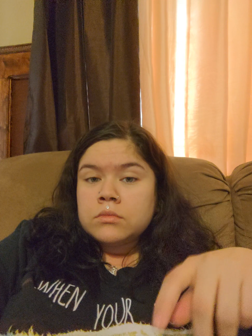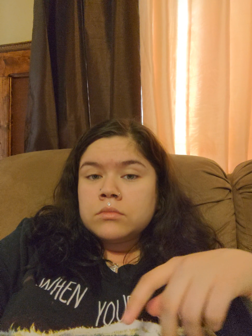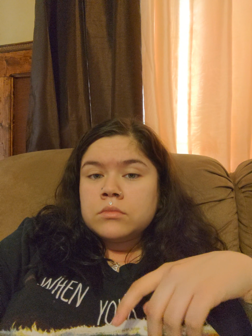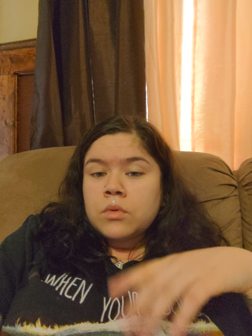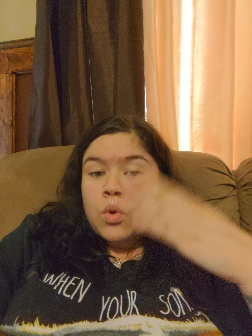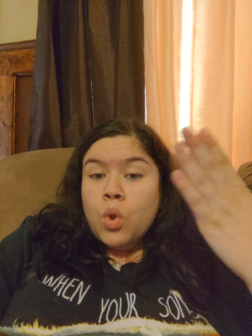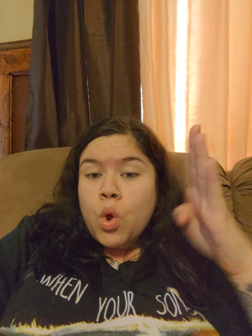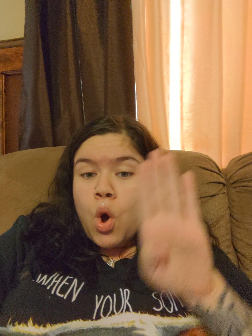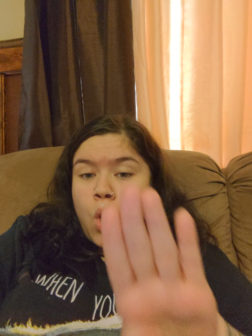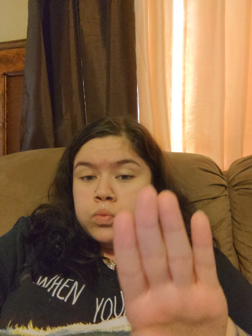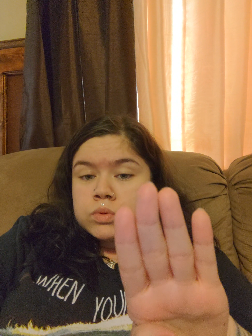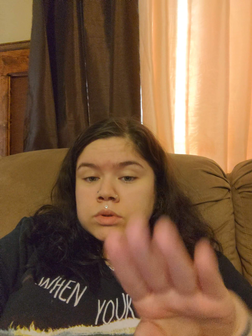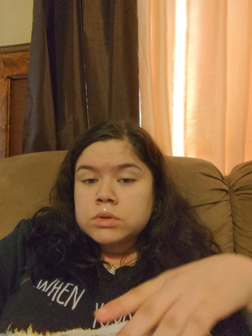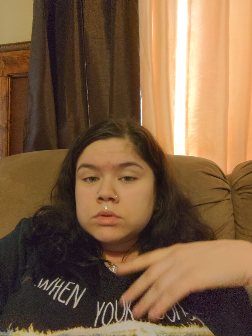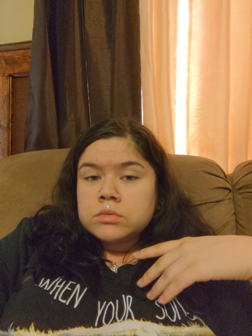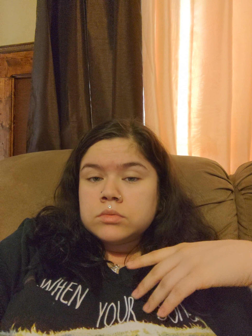close